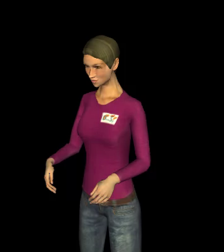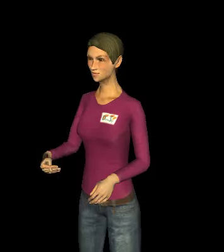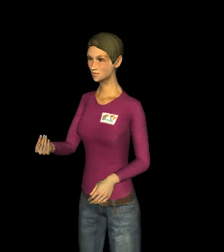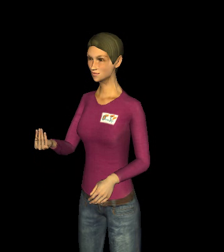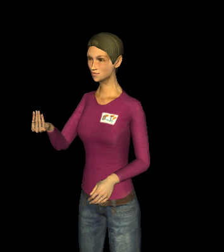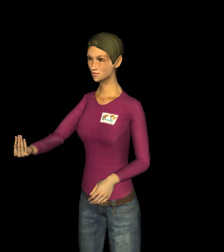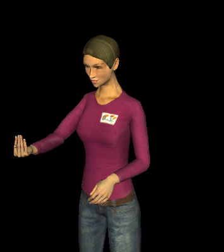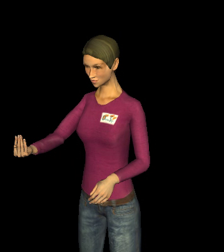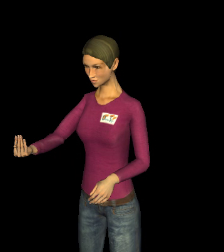يعطي